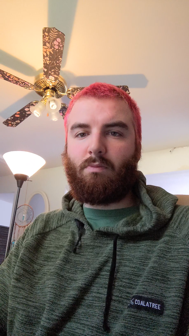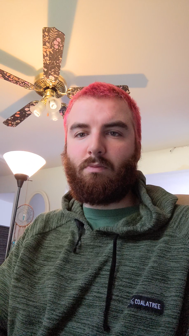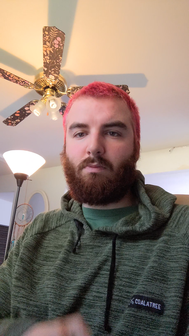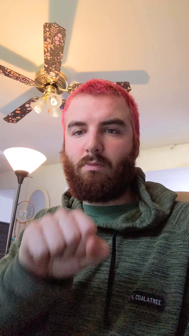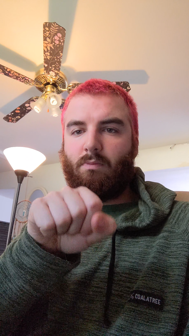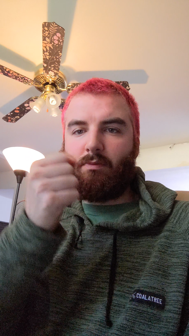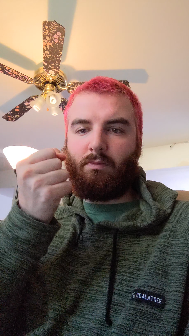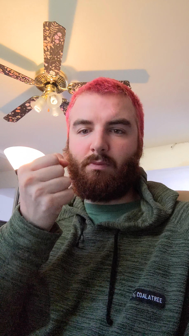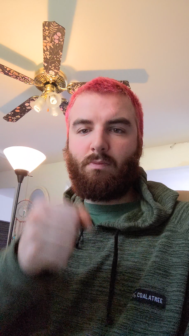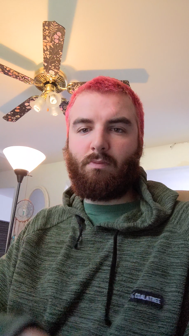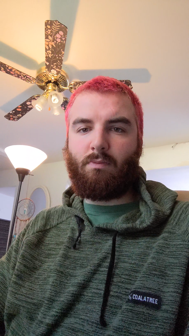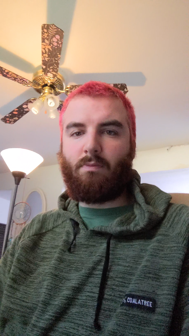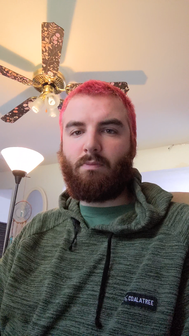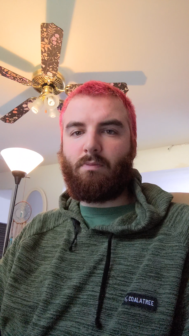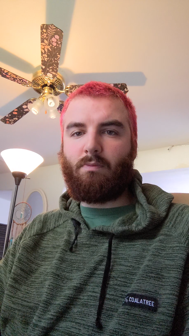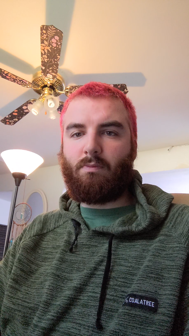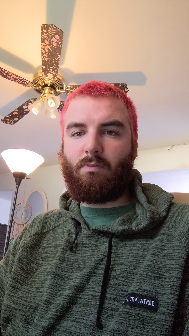break